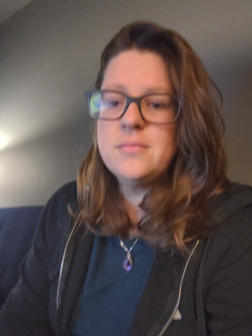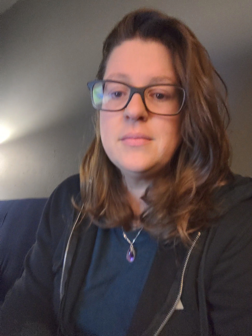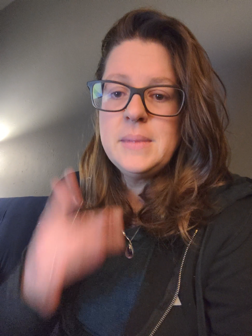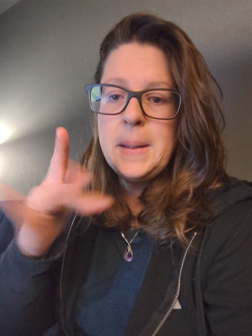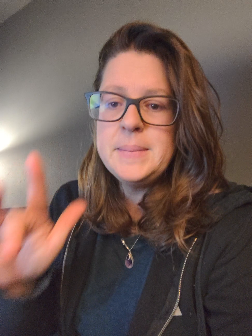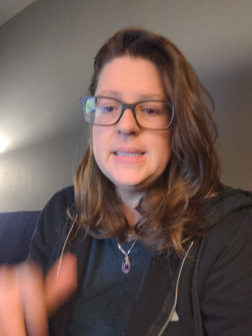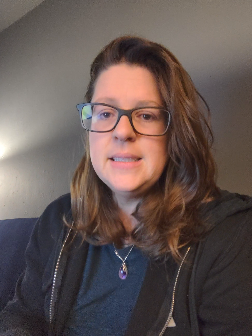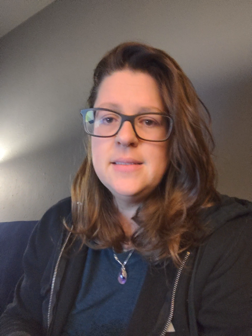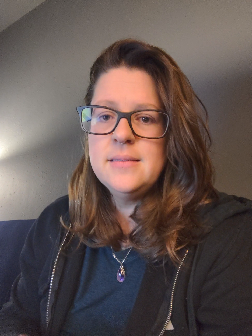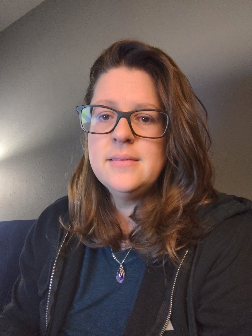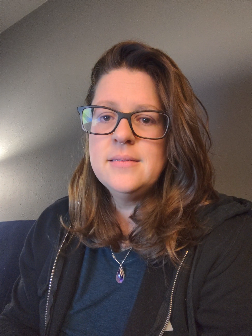empty